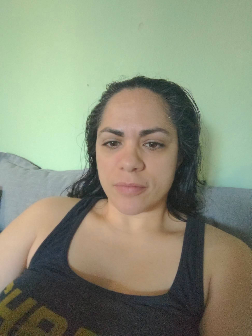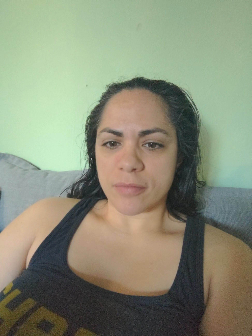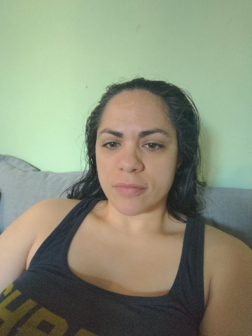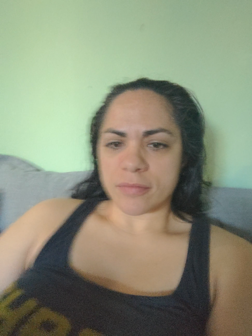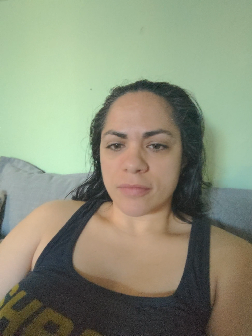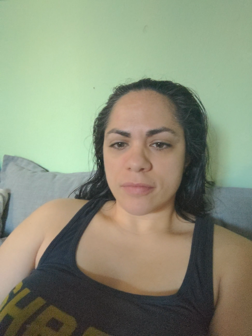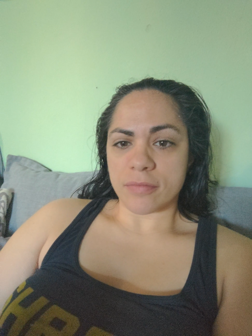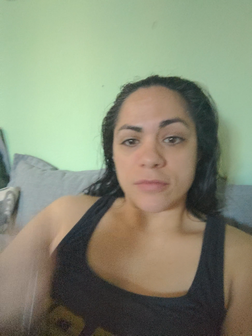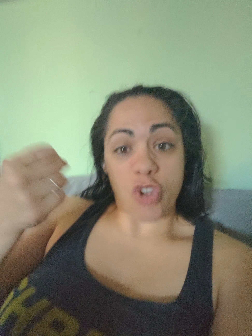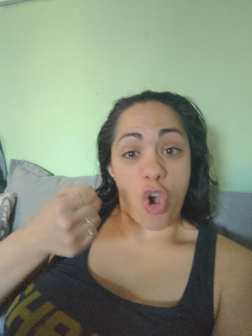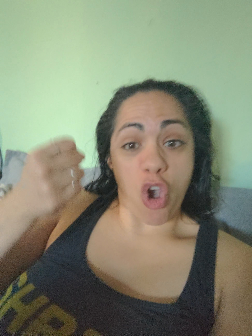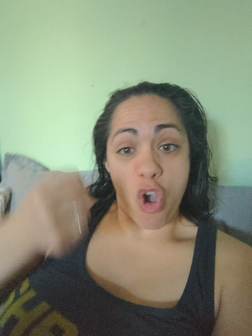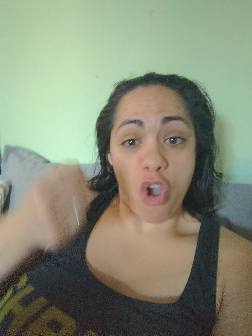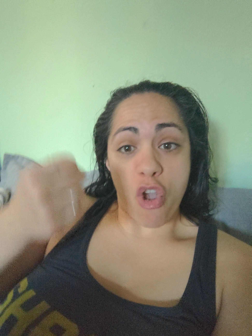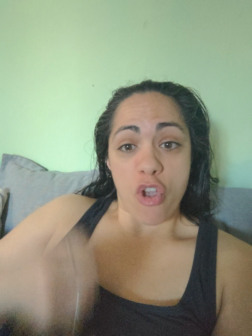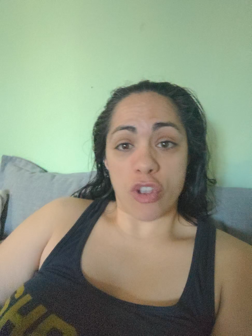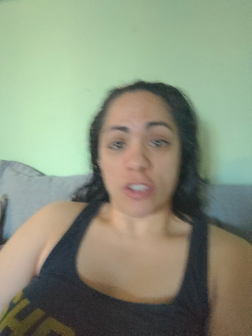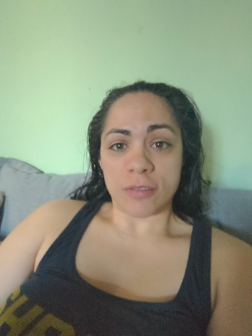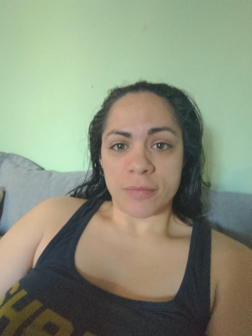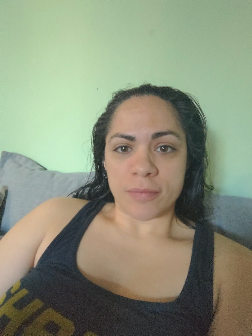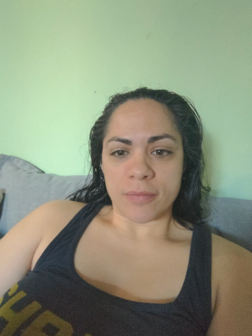car